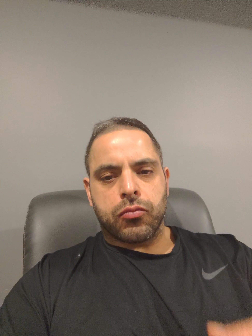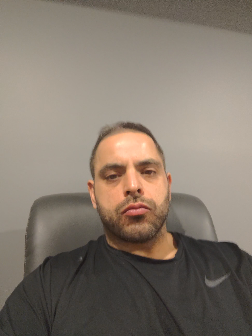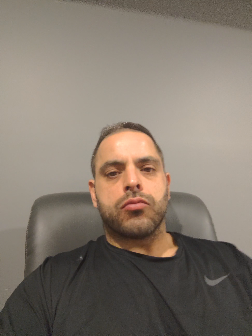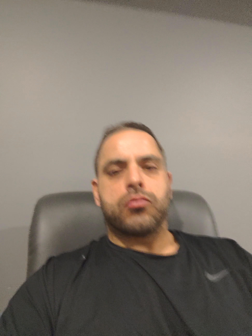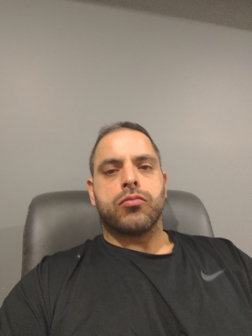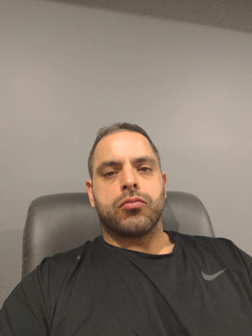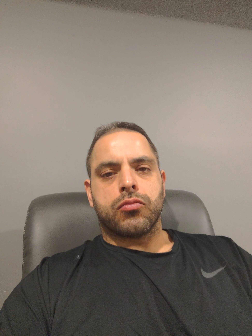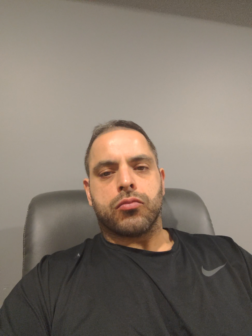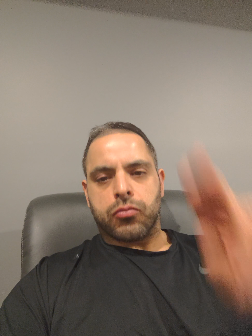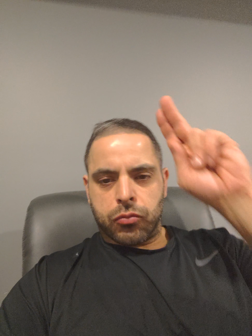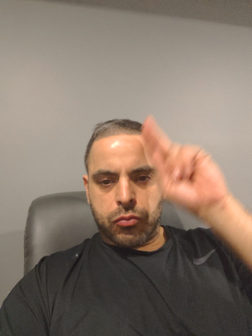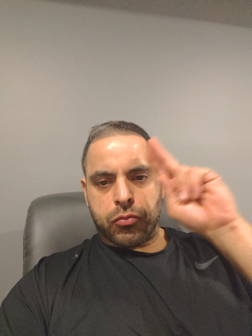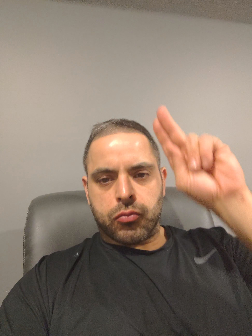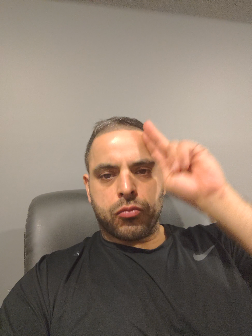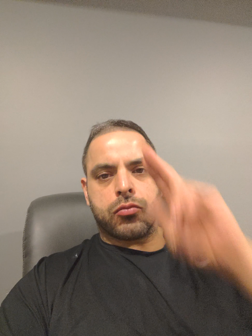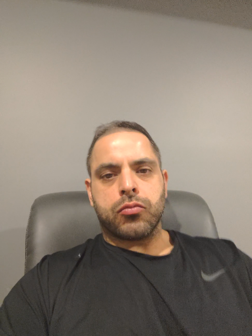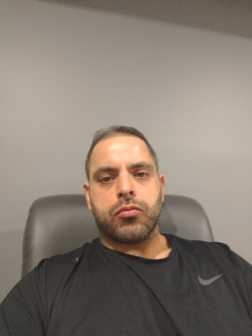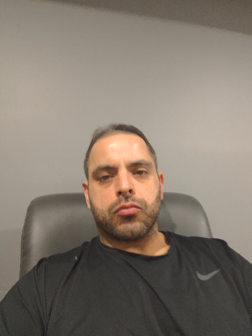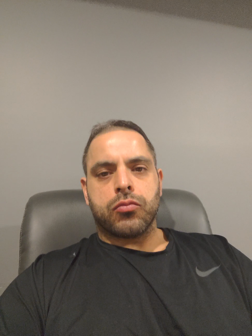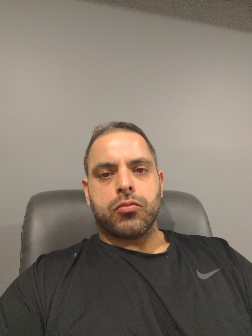uncle